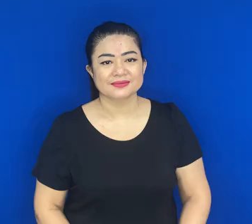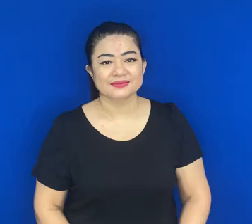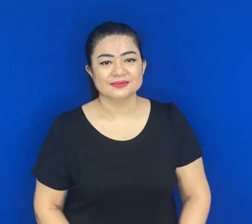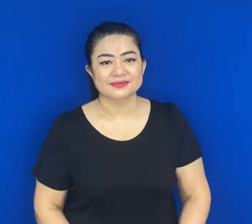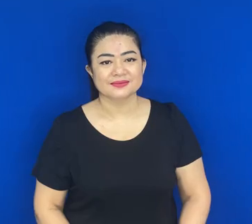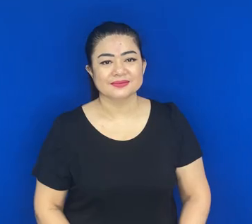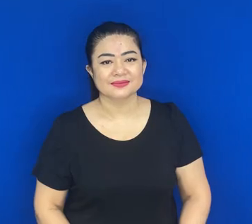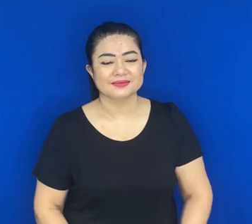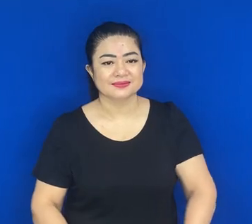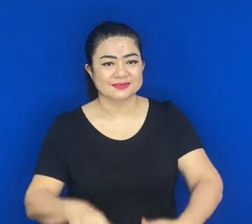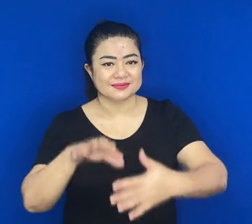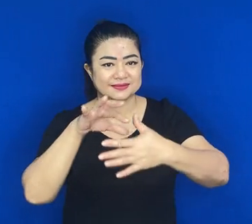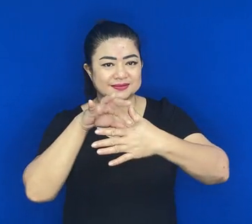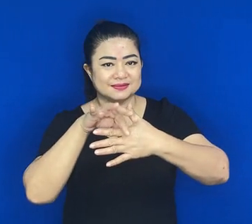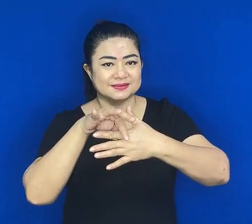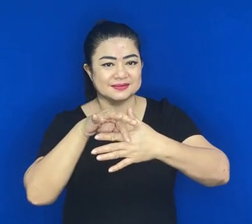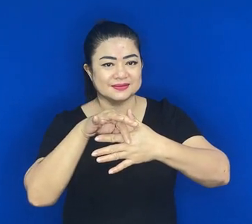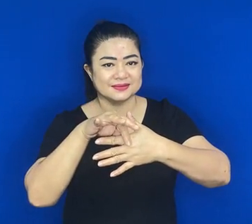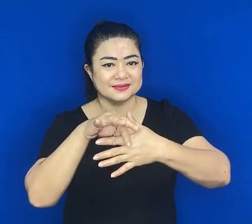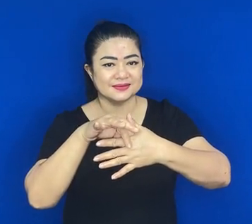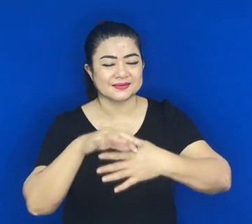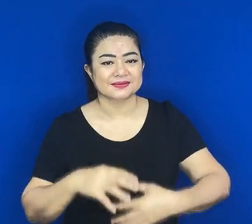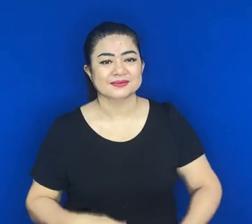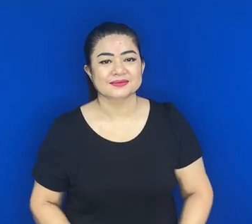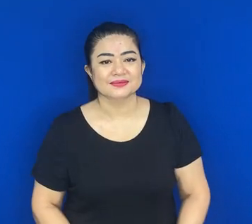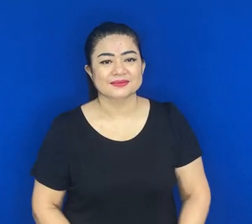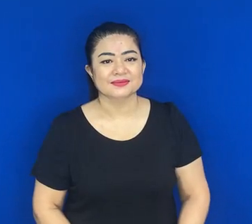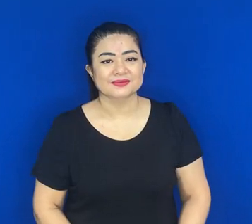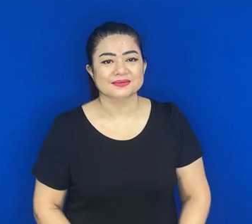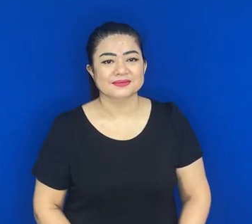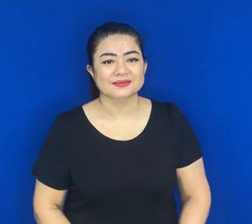meat